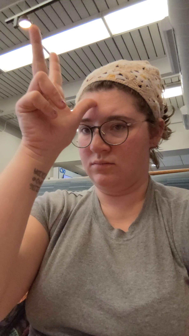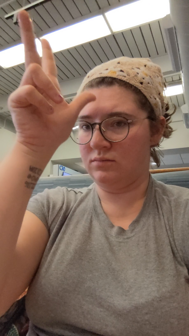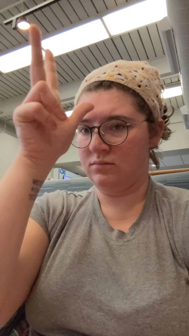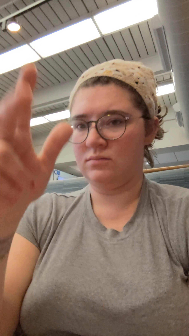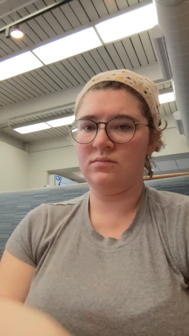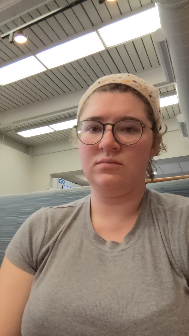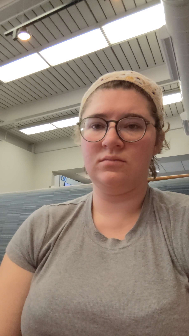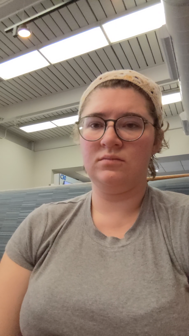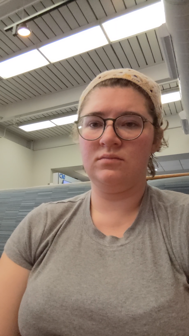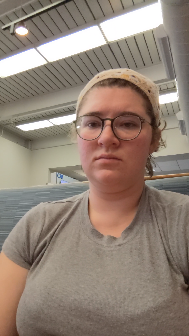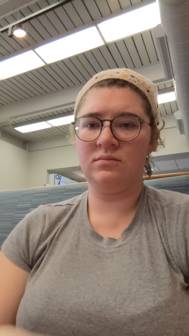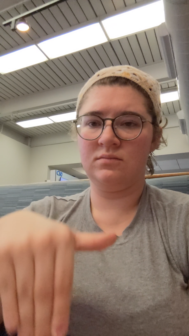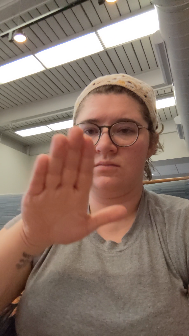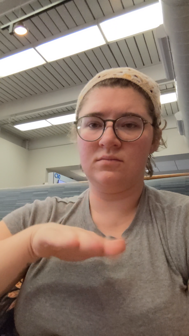paint